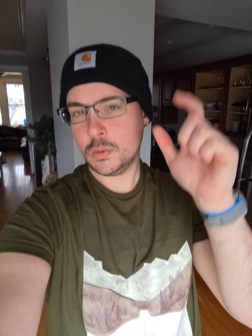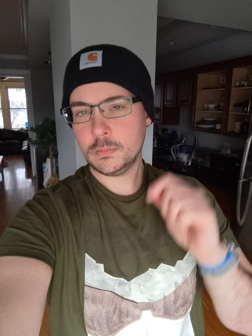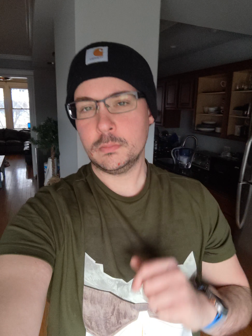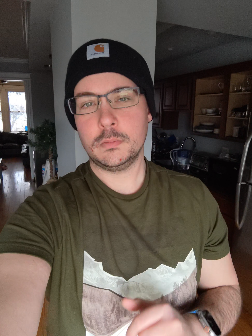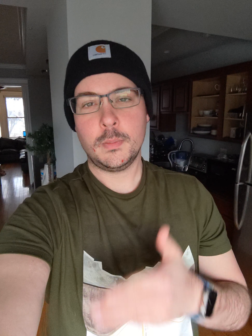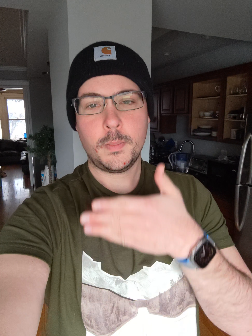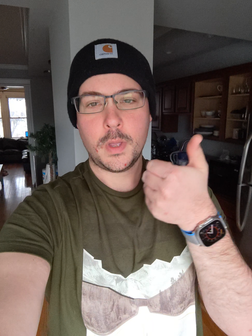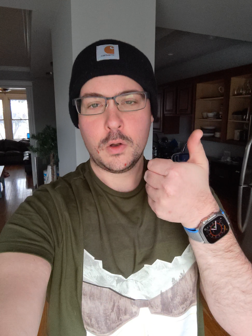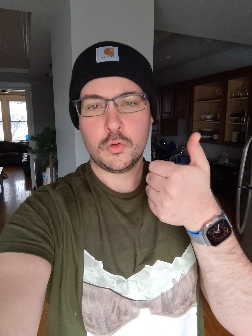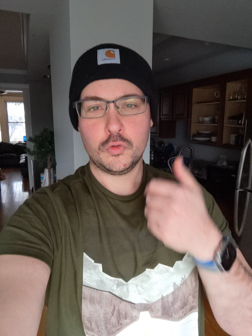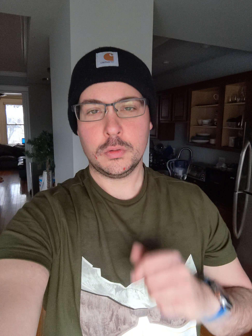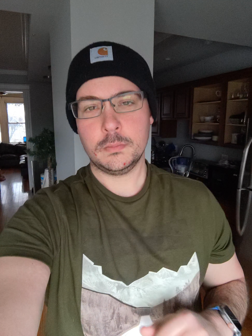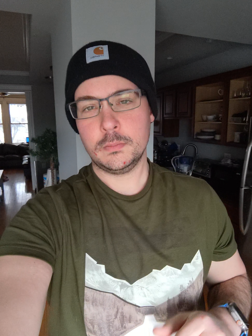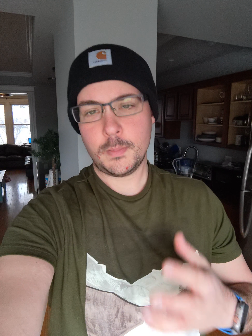better